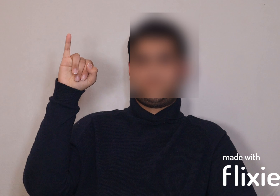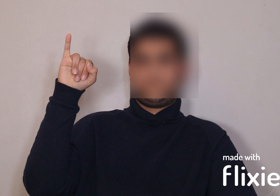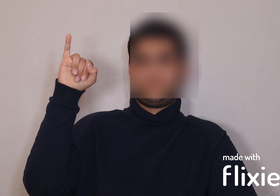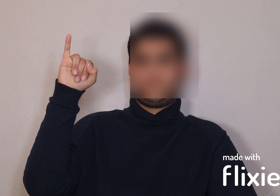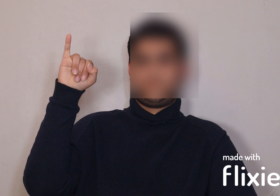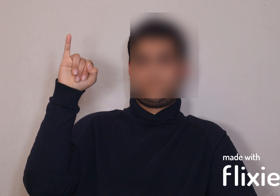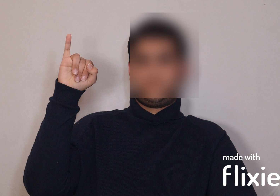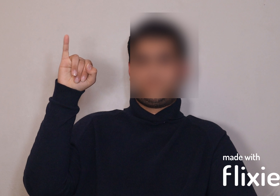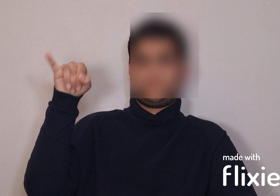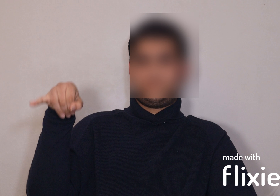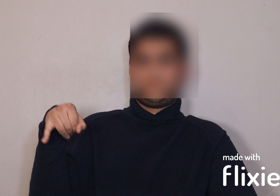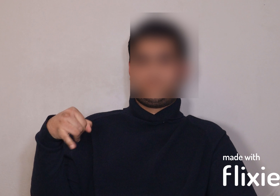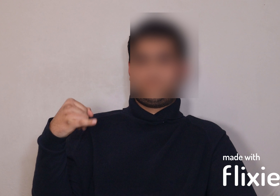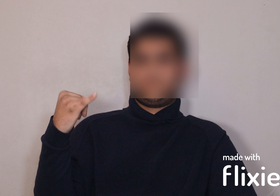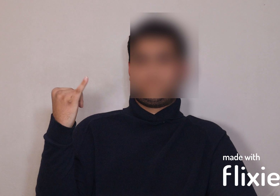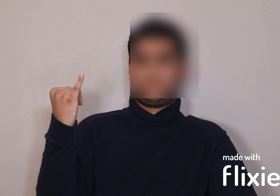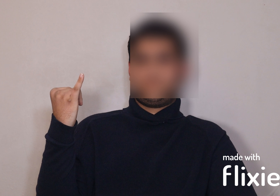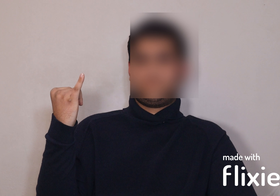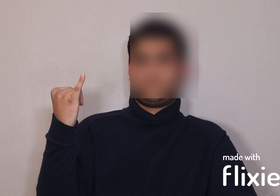ج